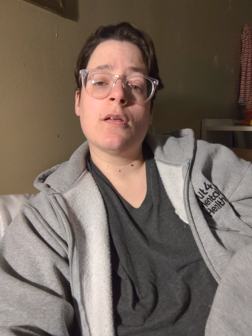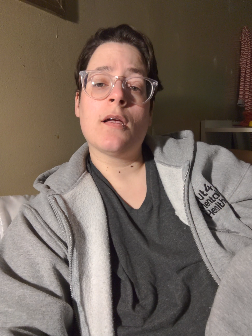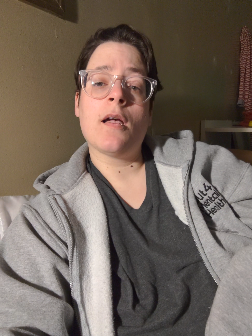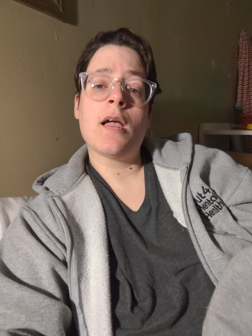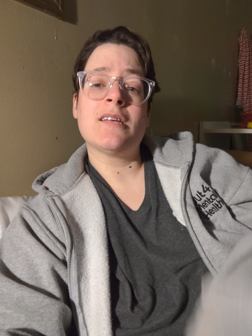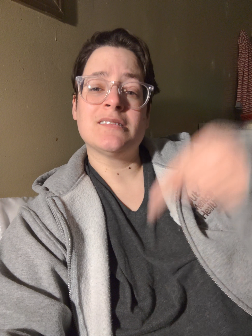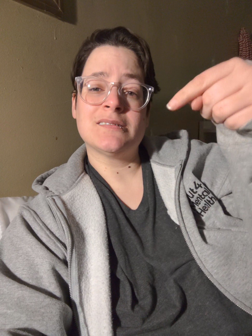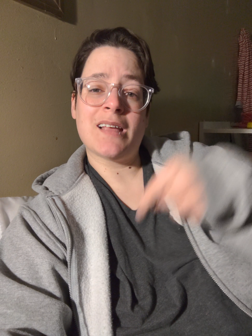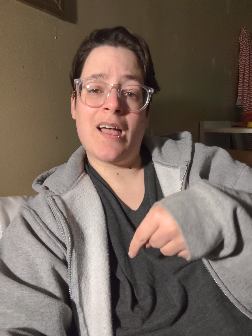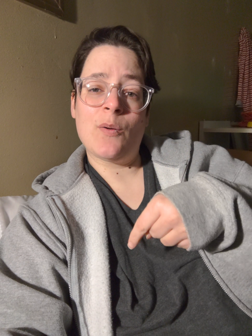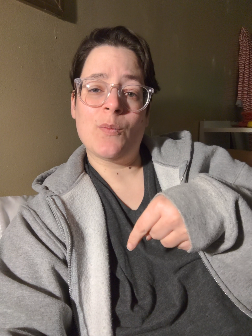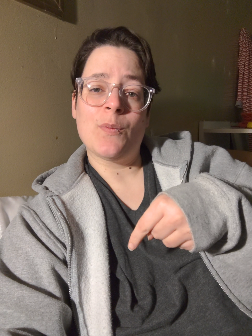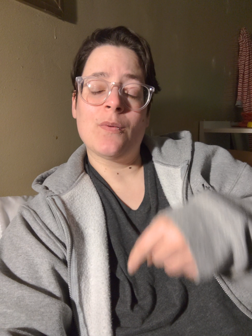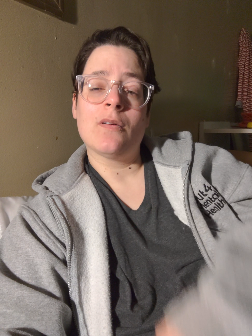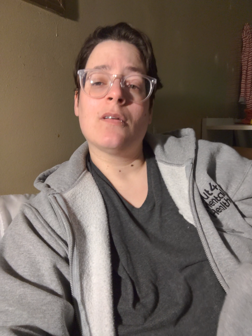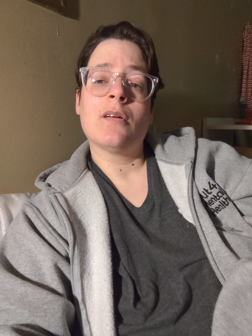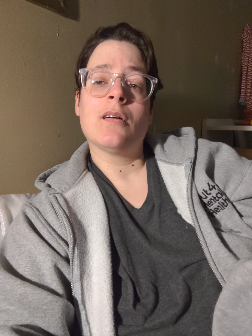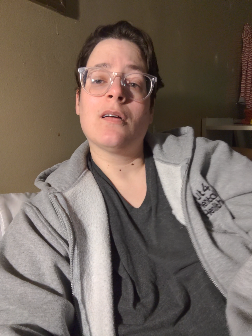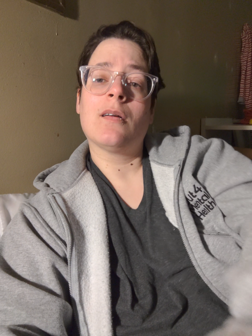down